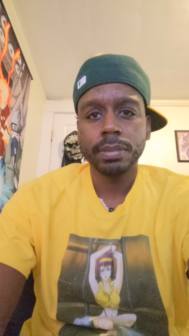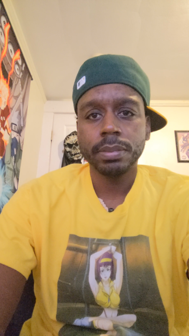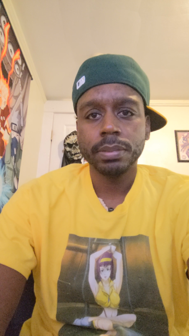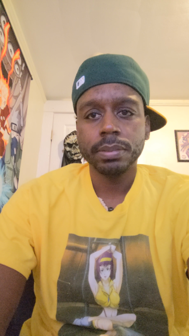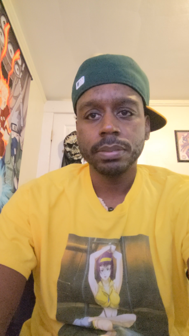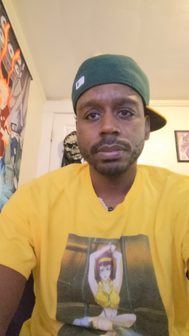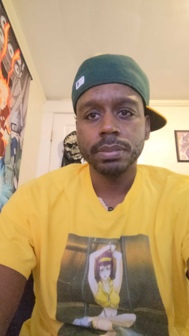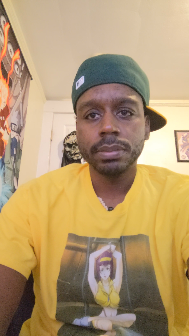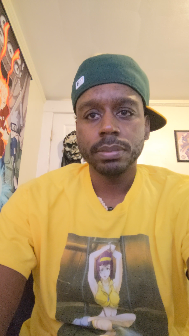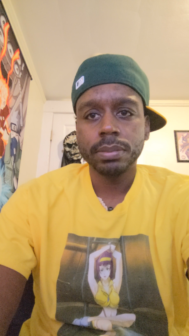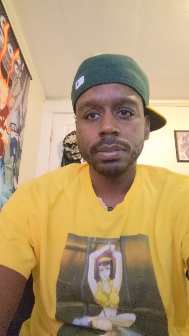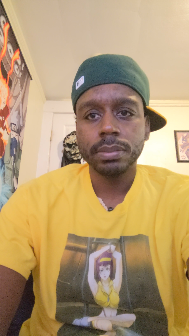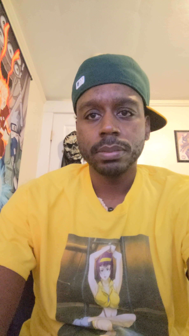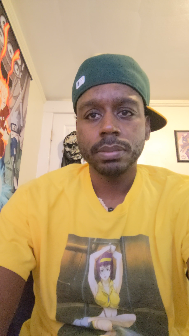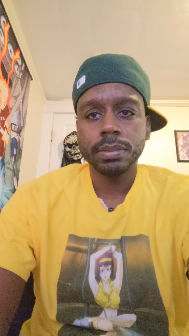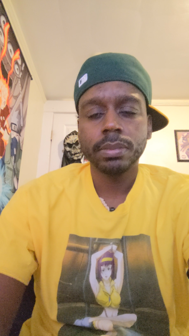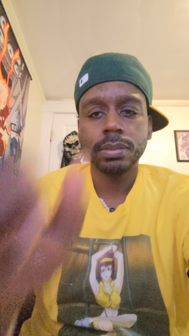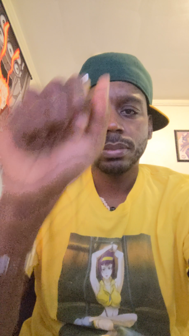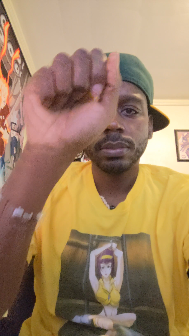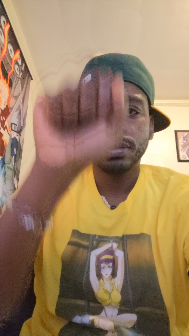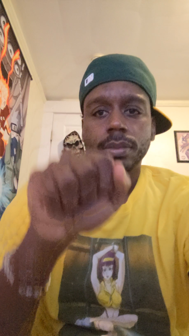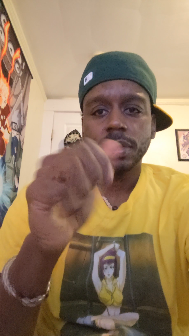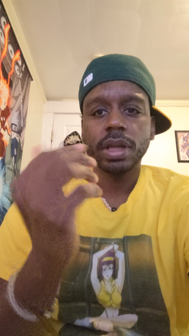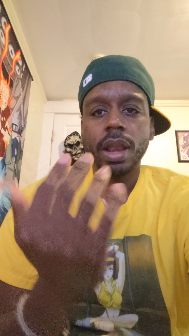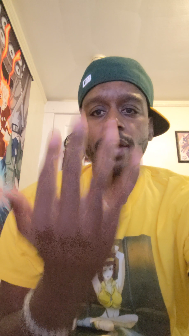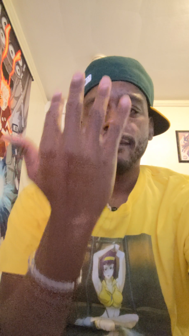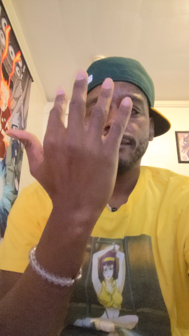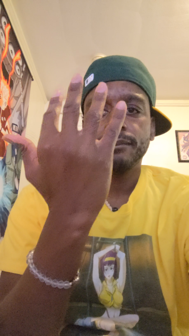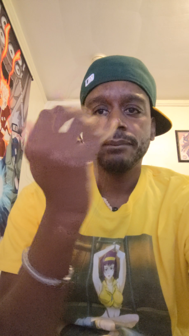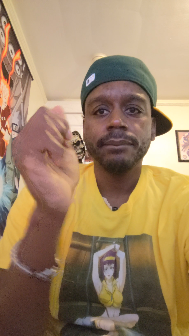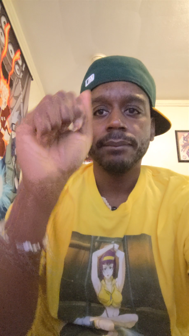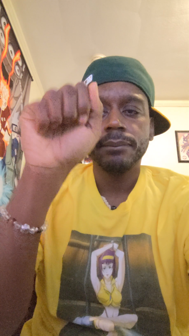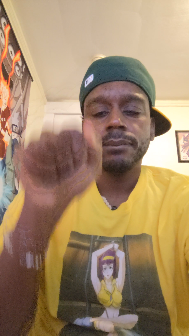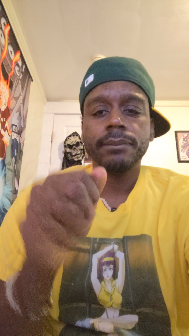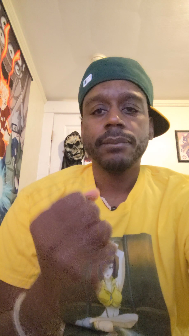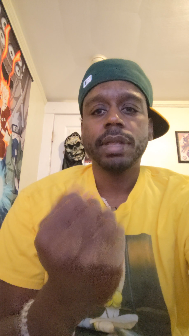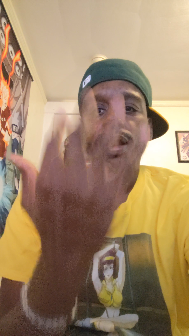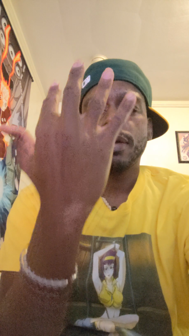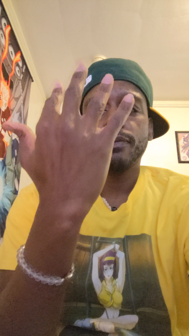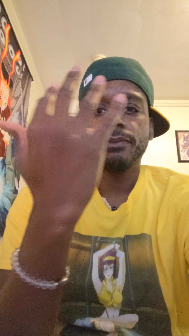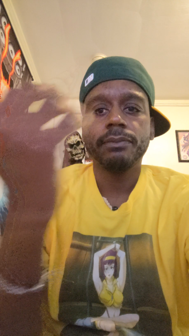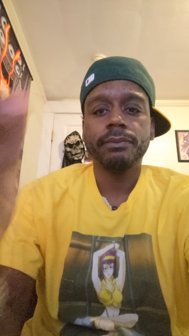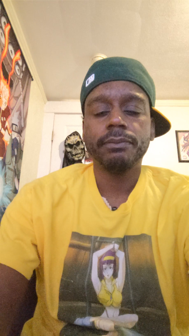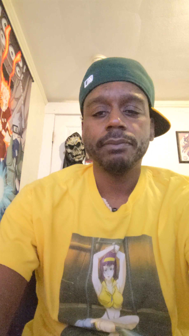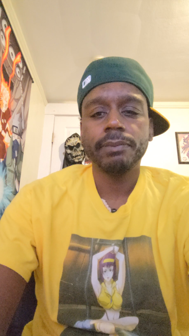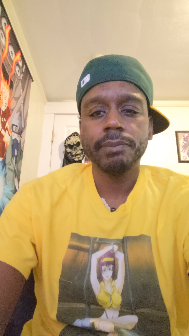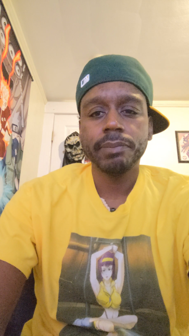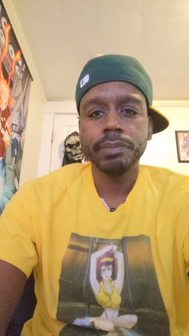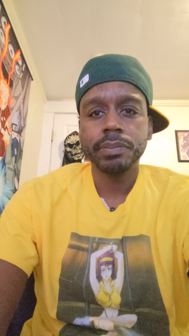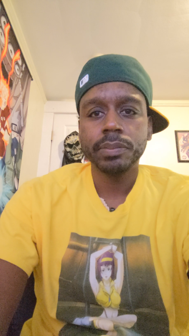gloves